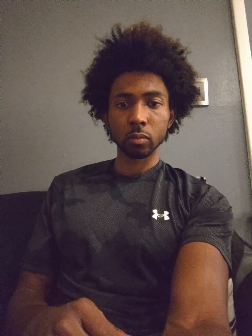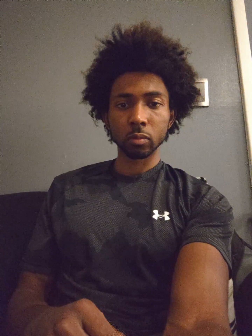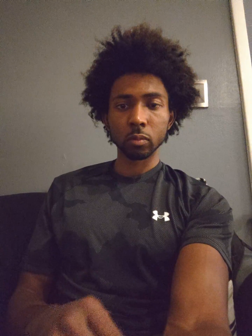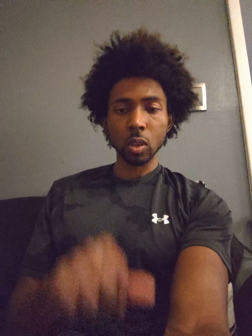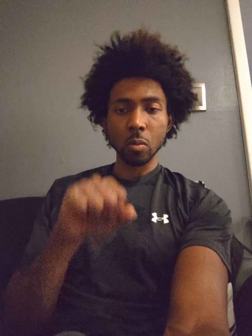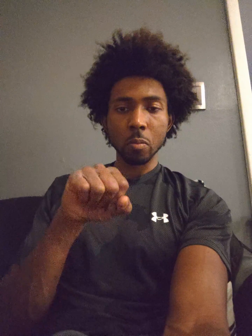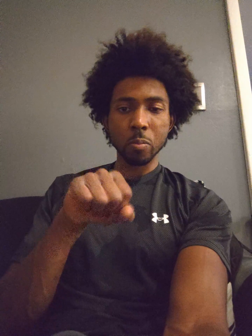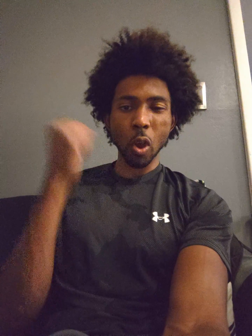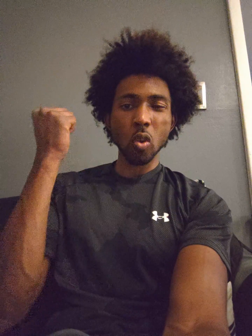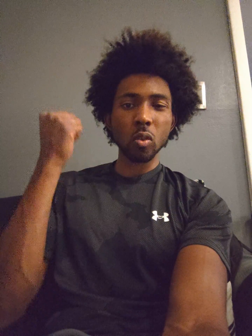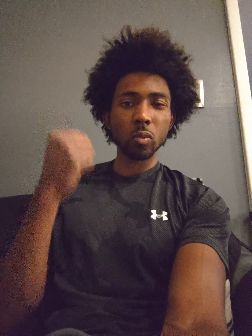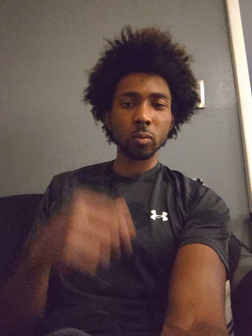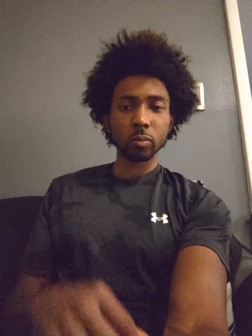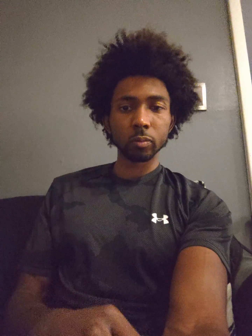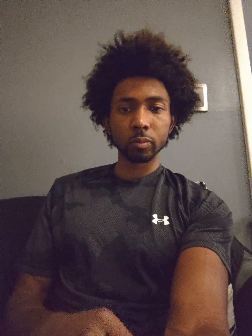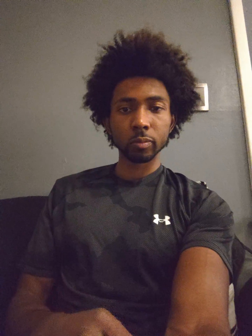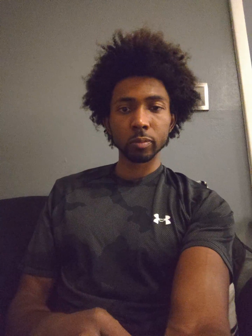broken